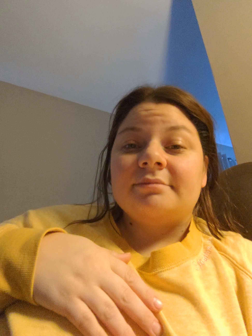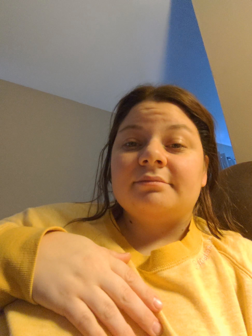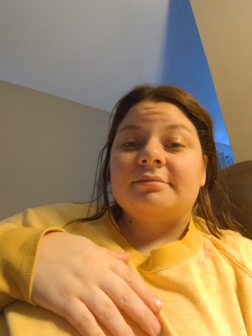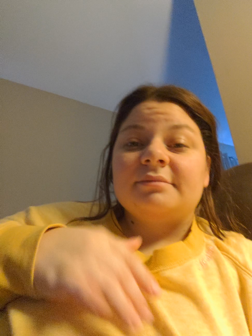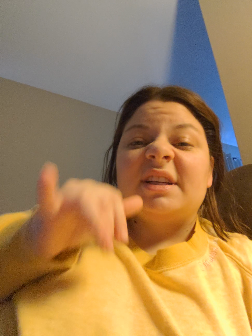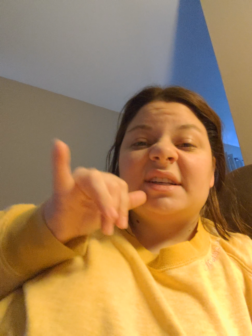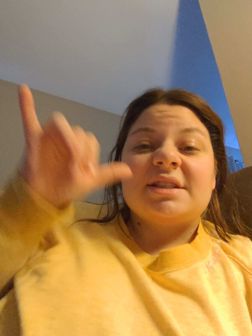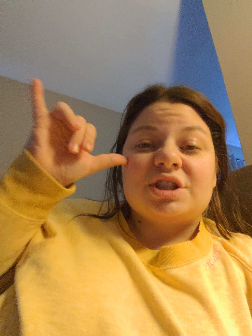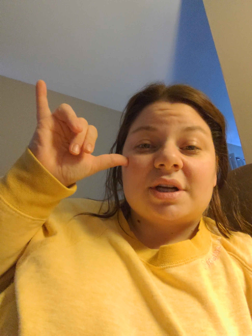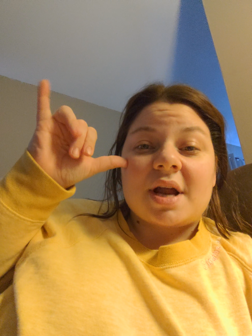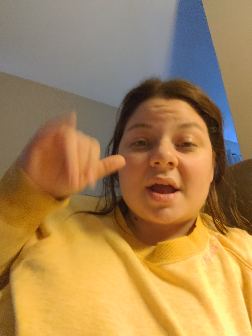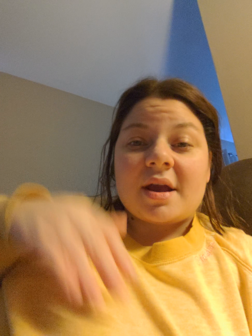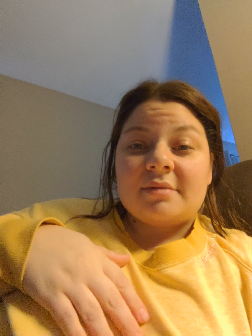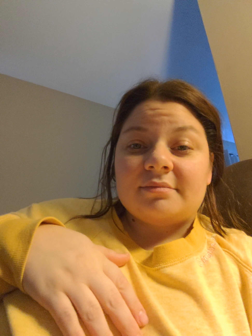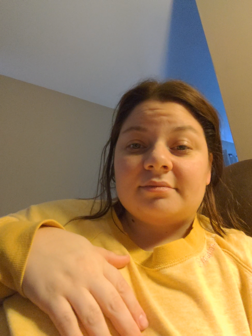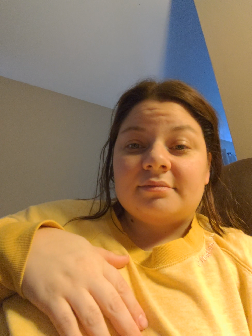yesterday